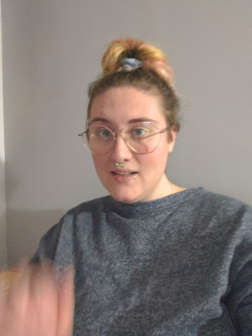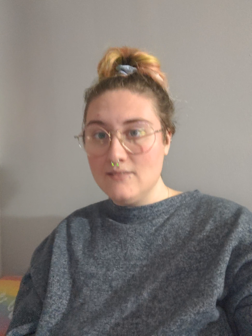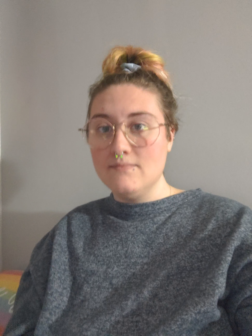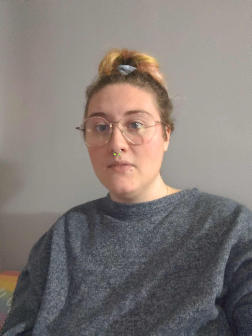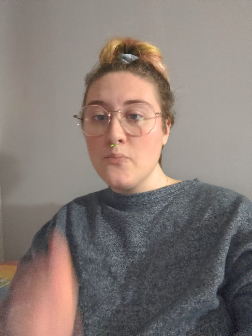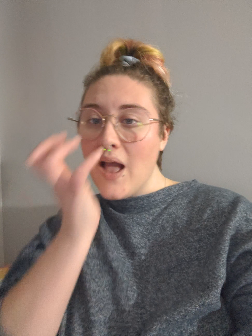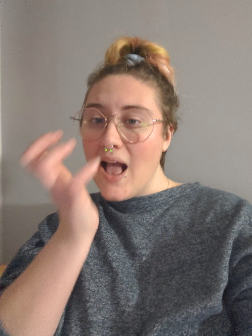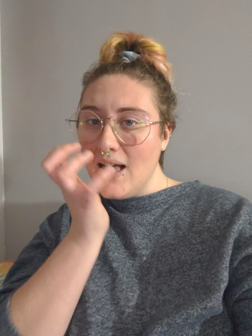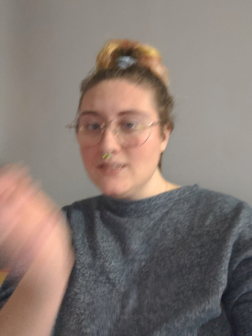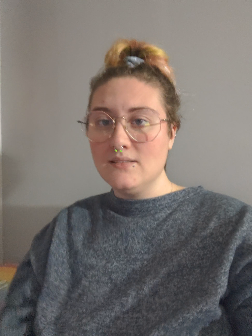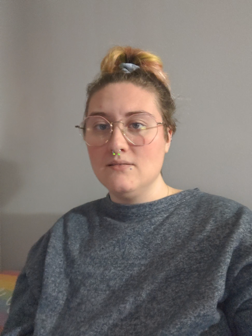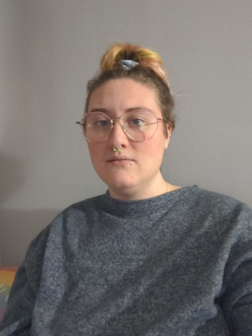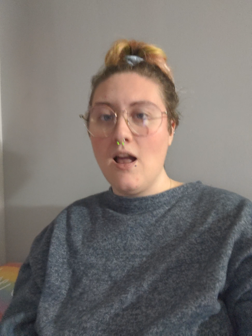grass